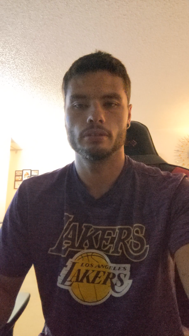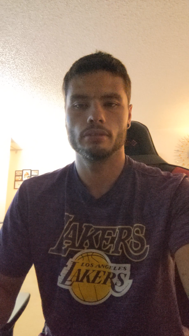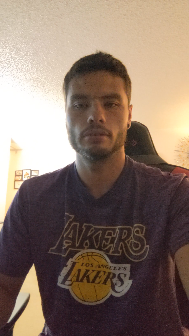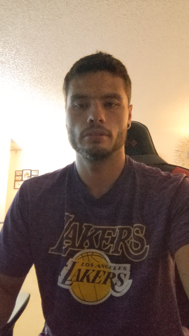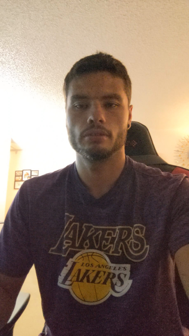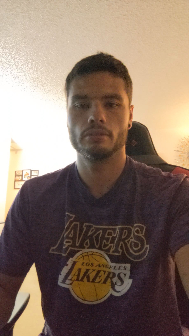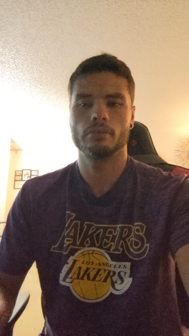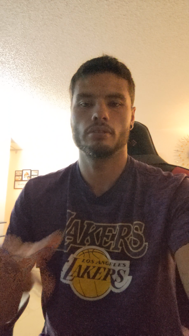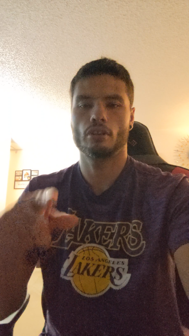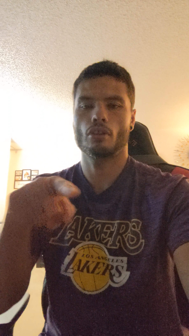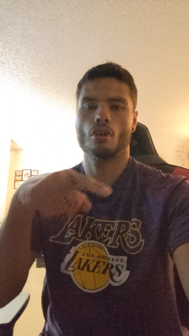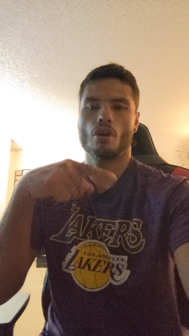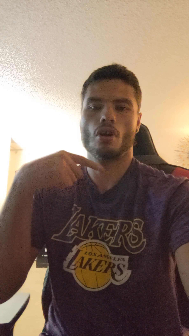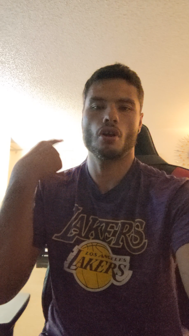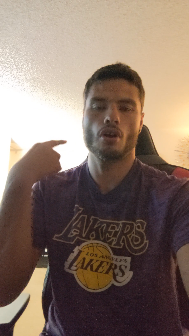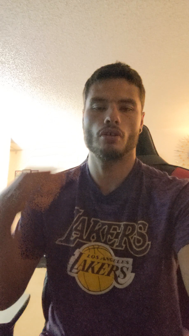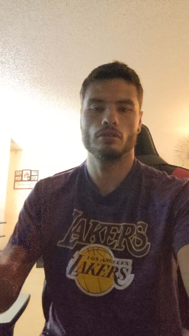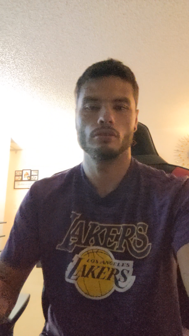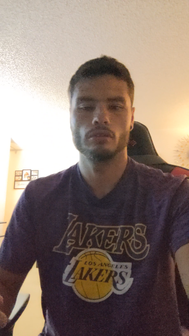long